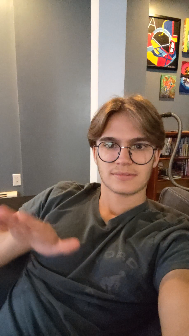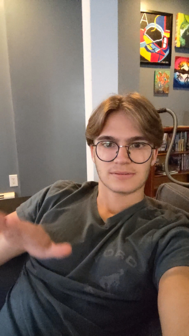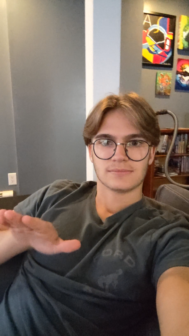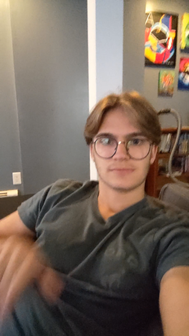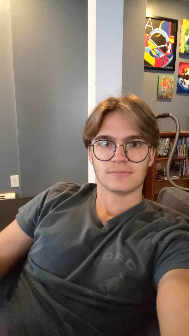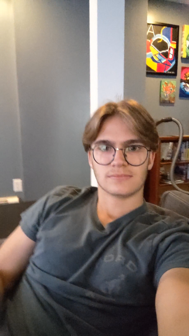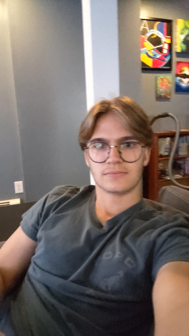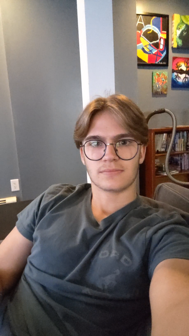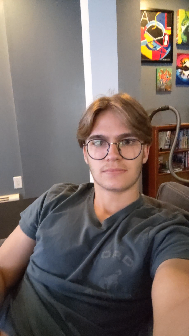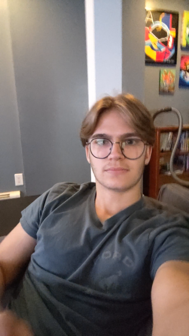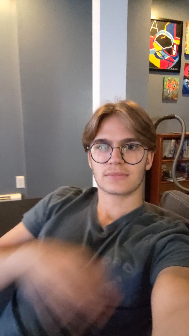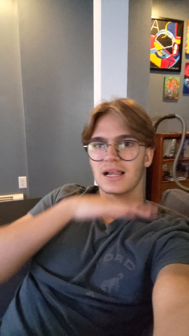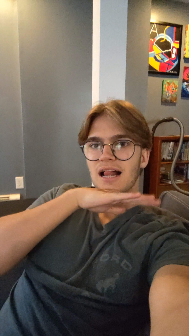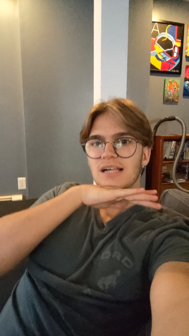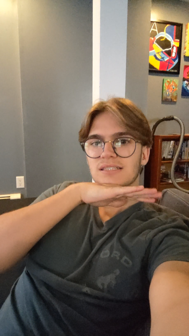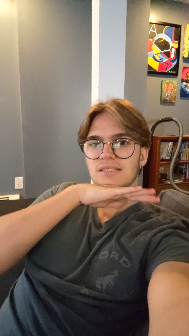naughty